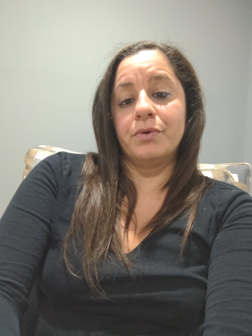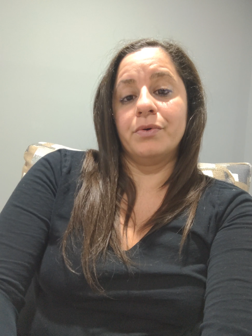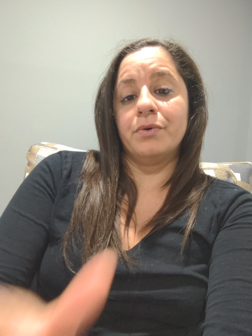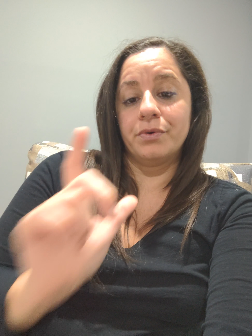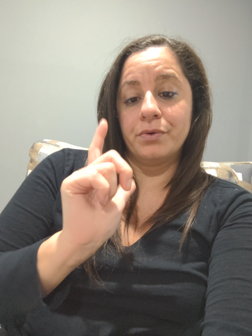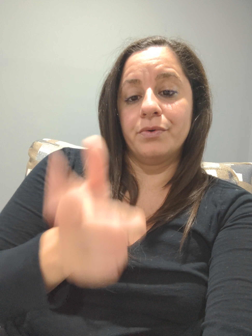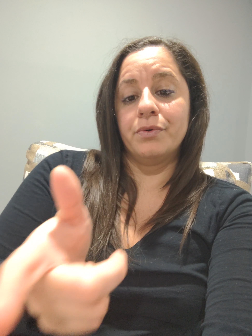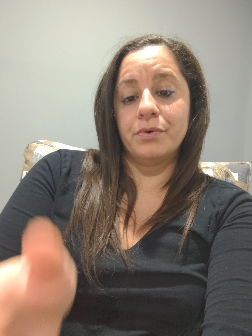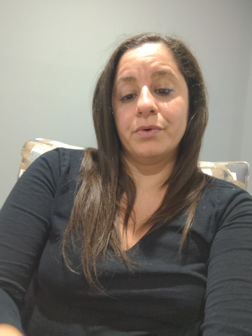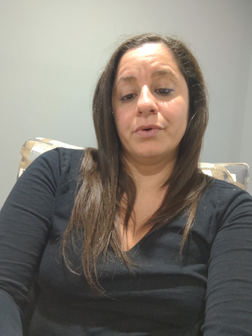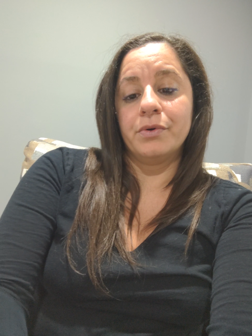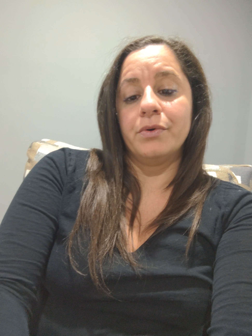later